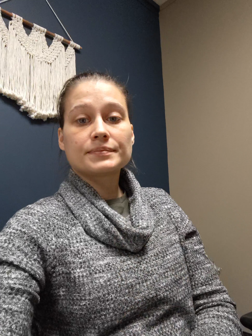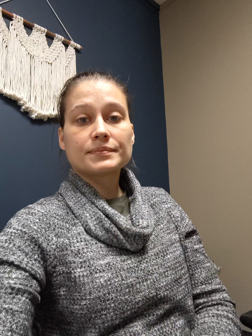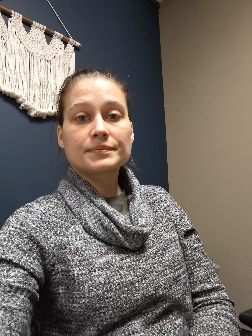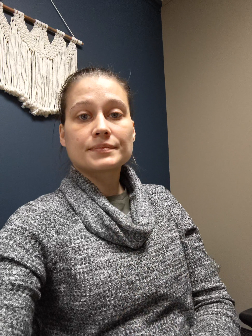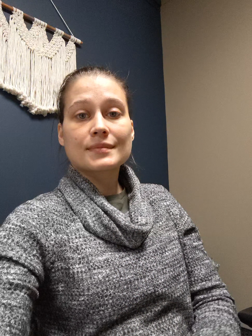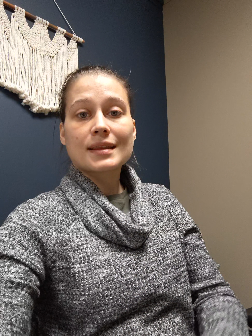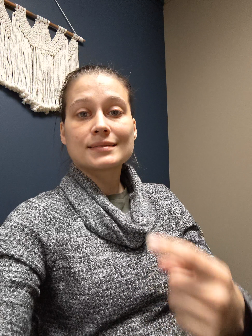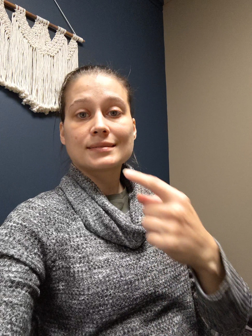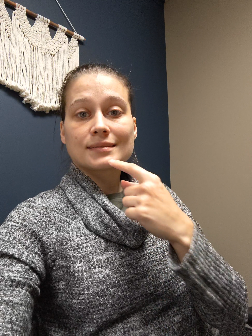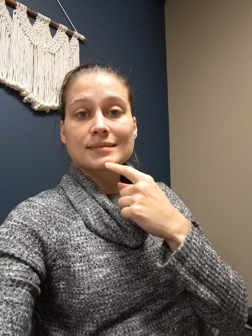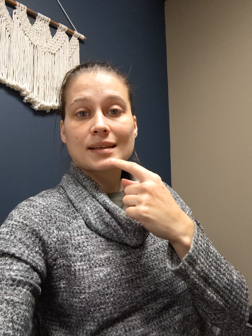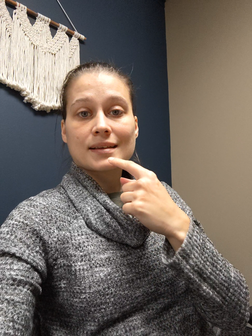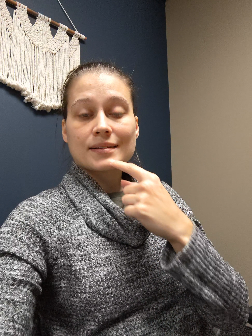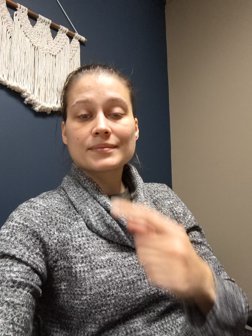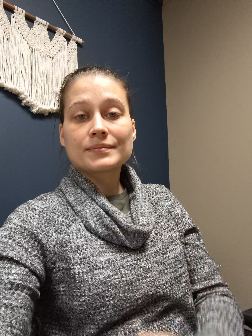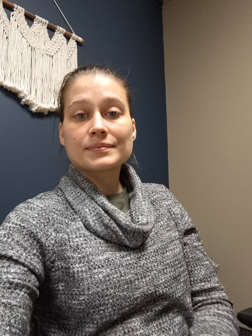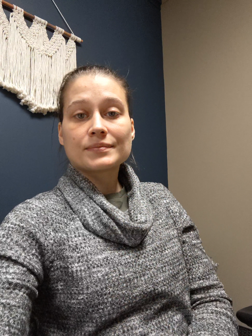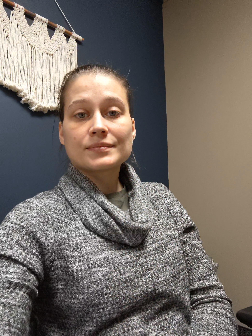say